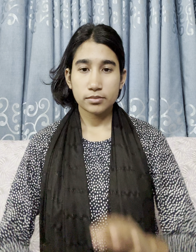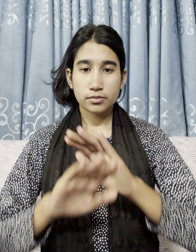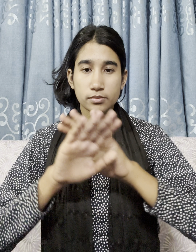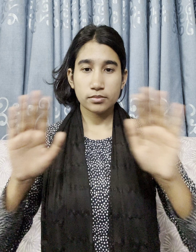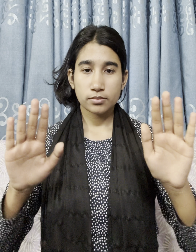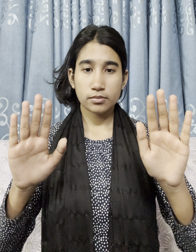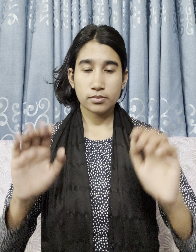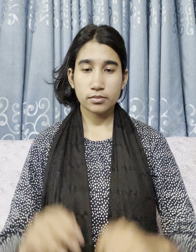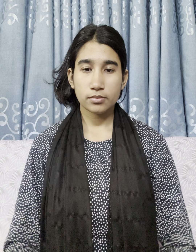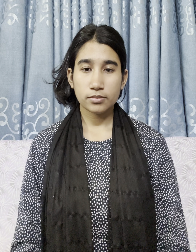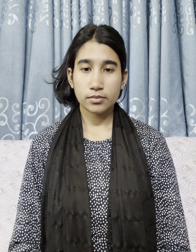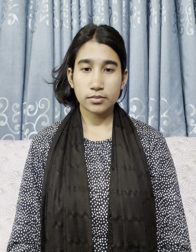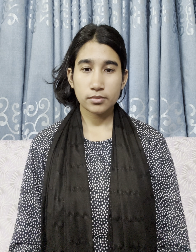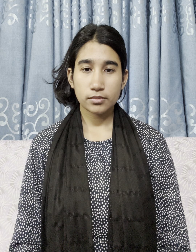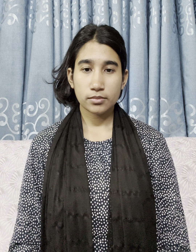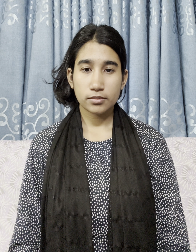না